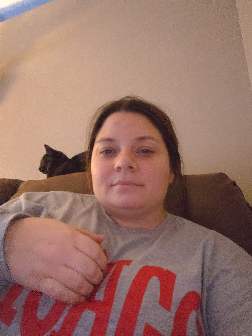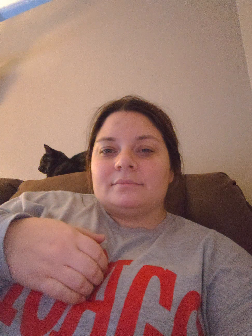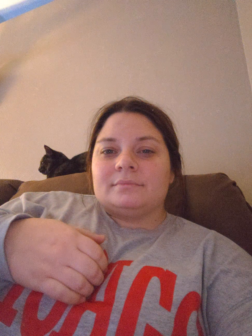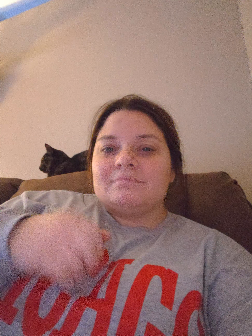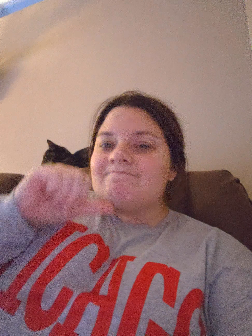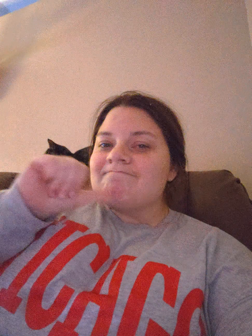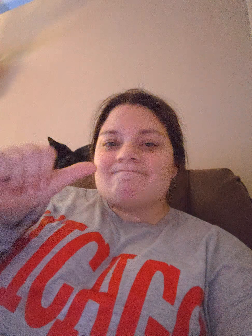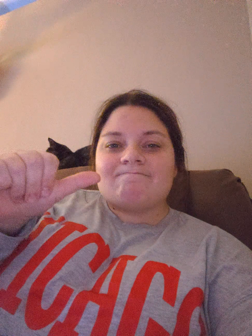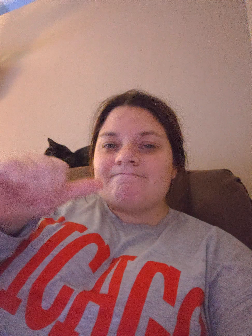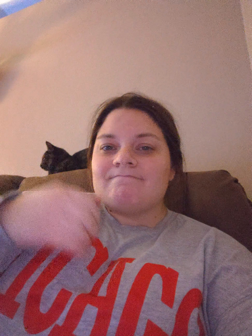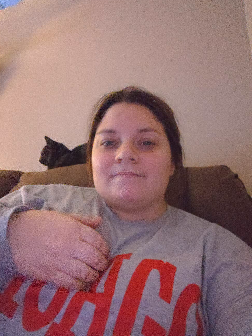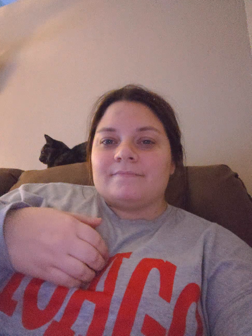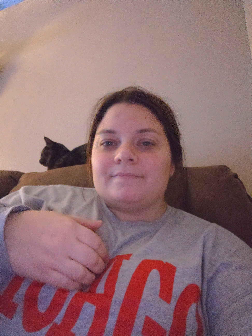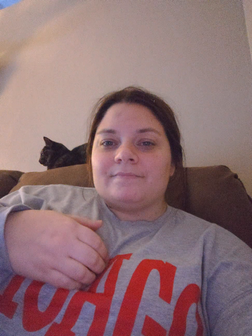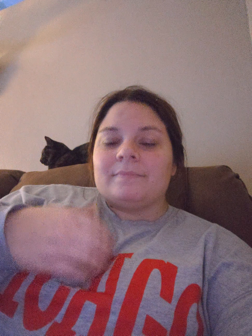not